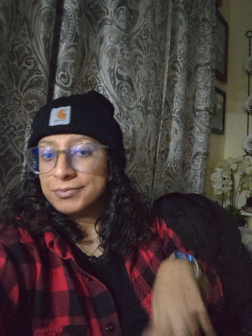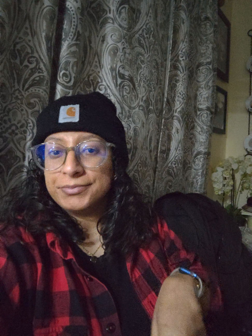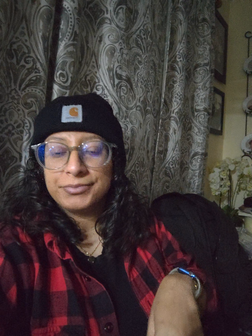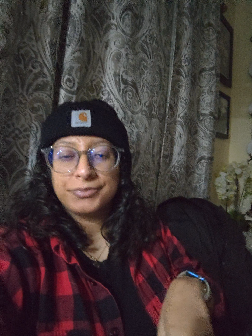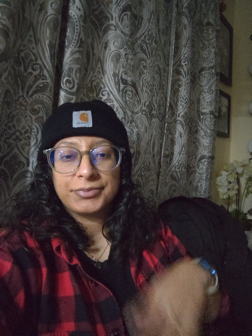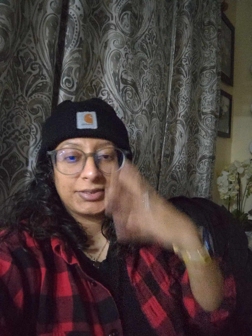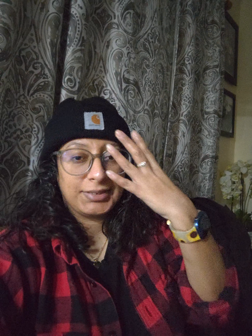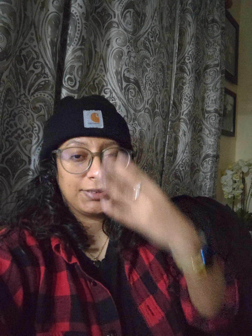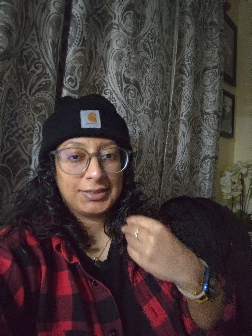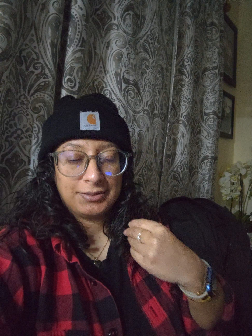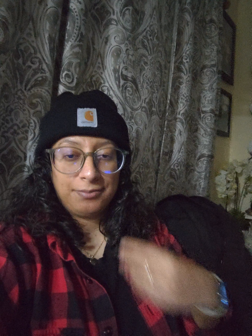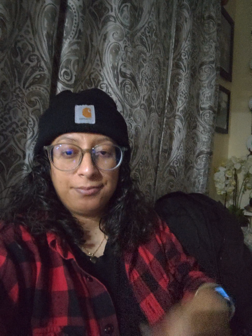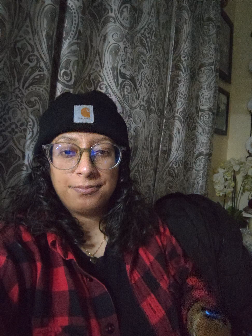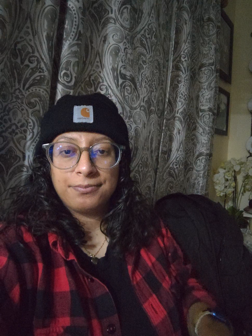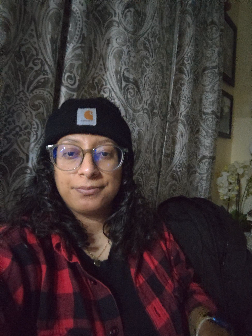sleep